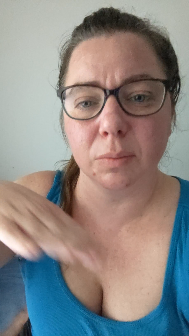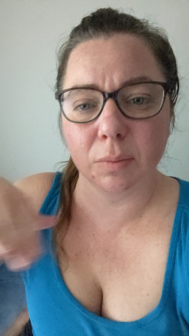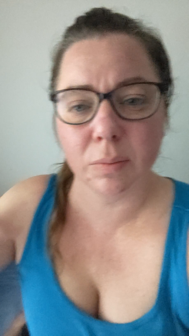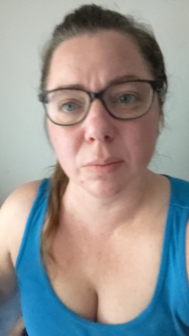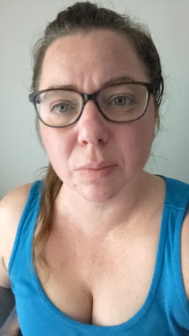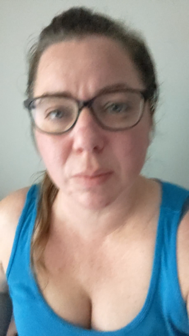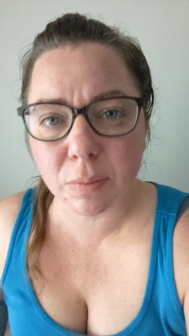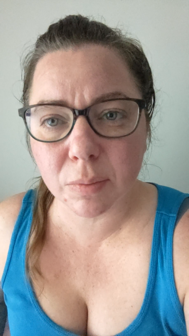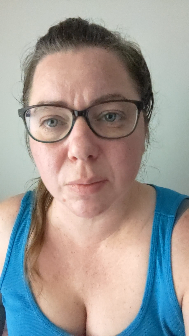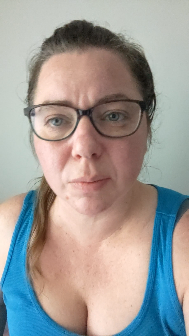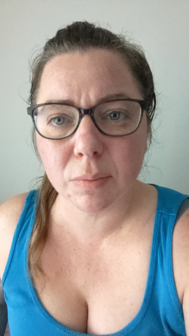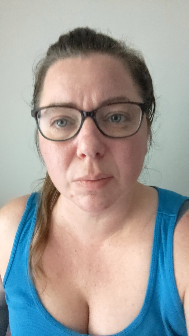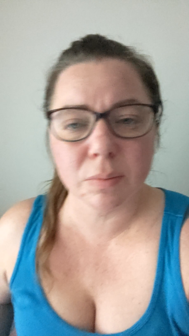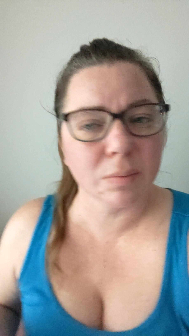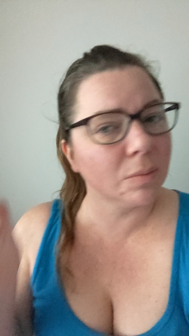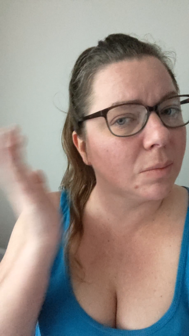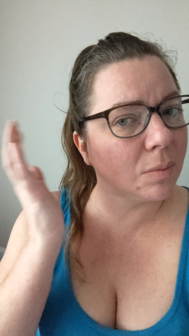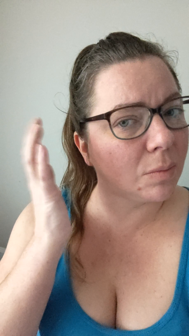pillow